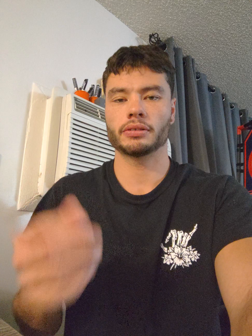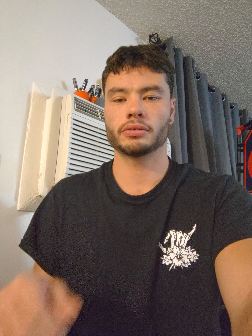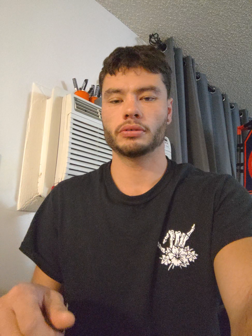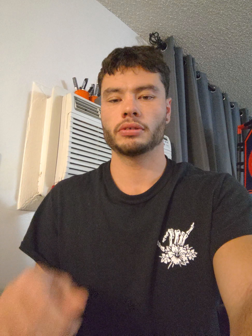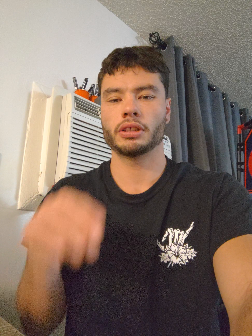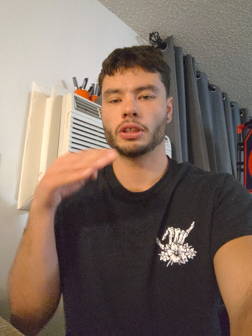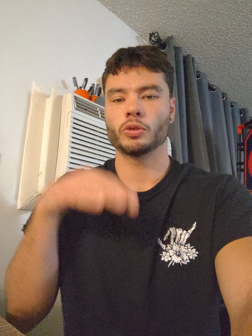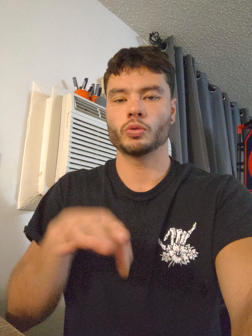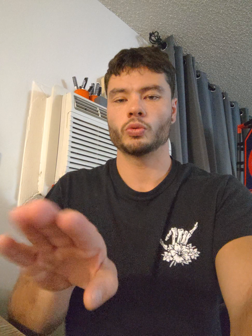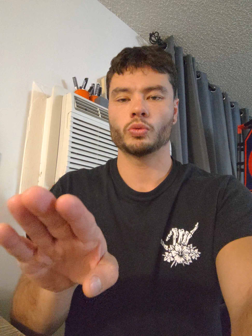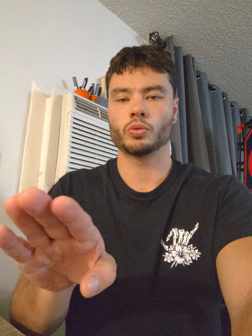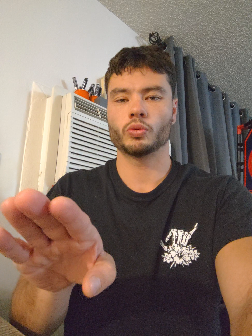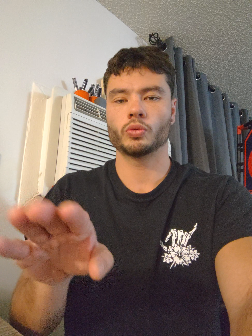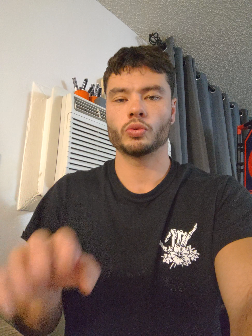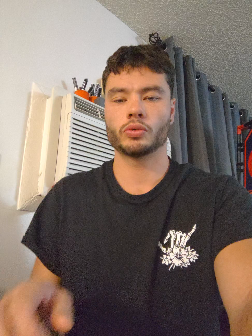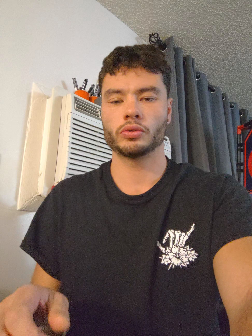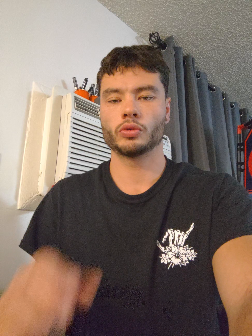into